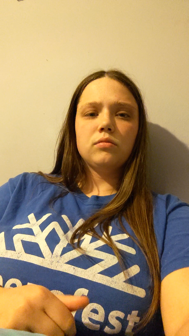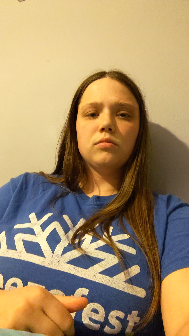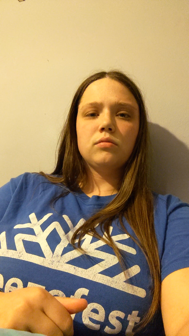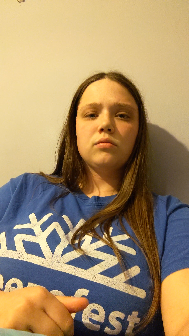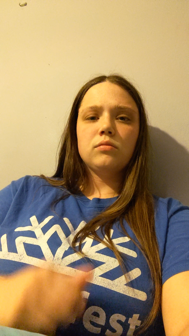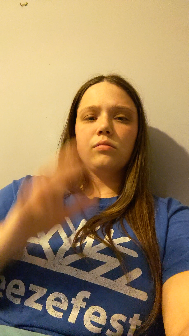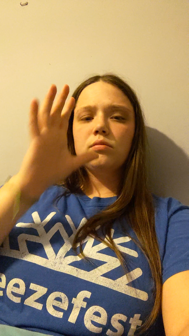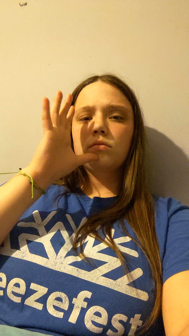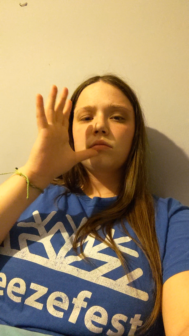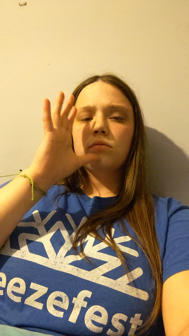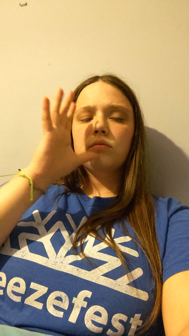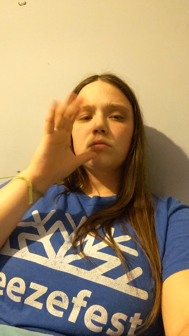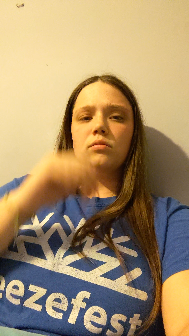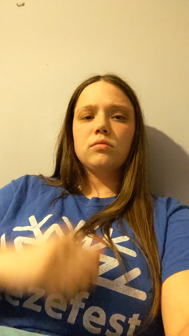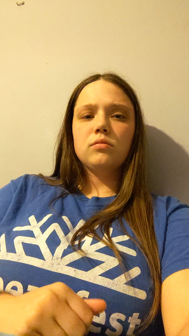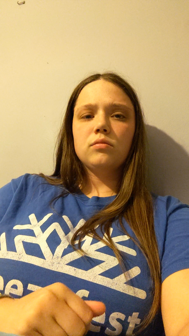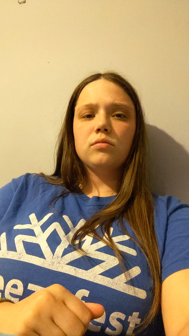mommy